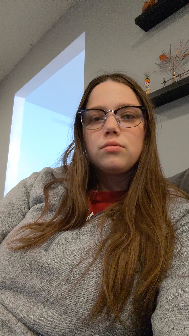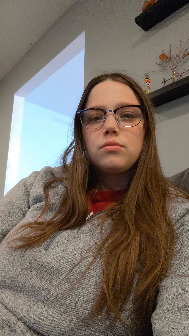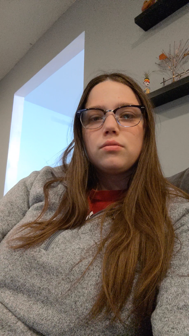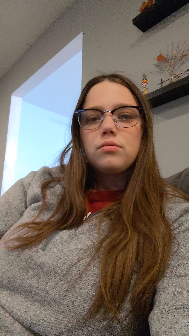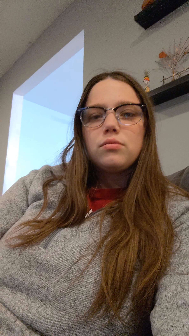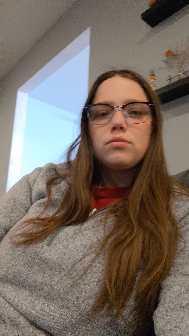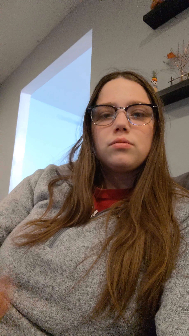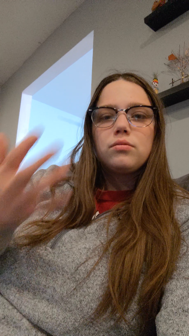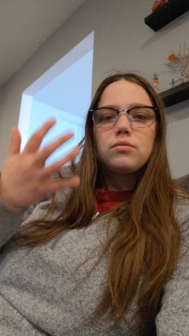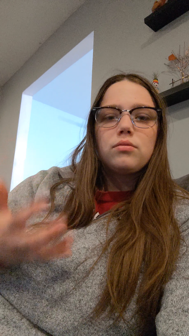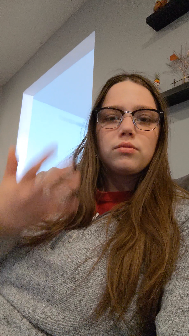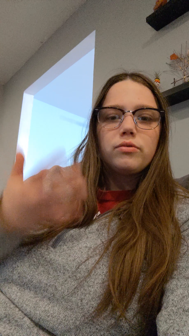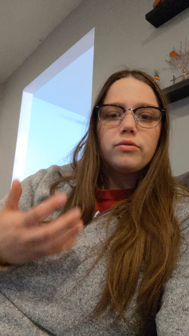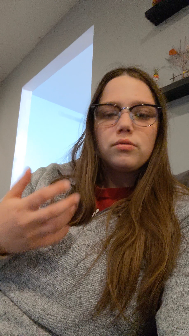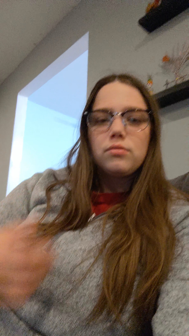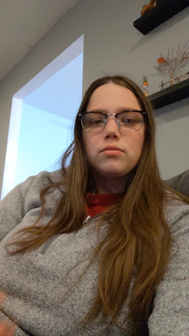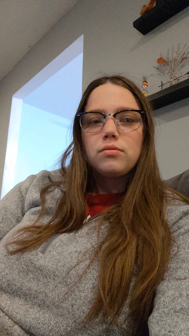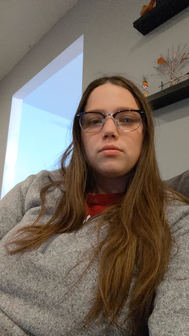heavy